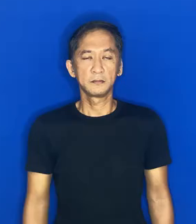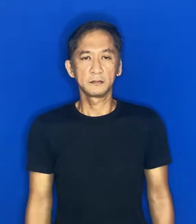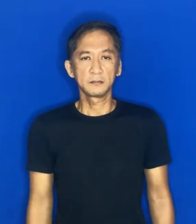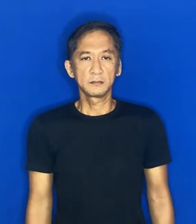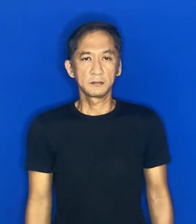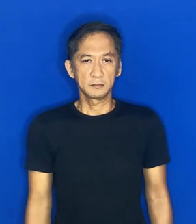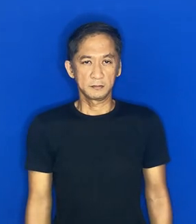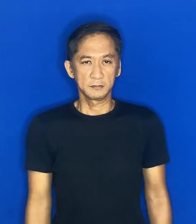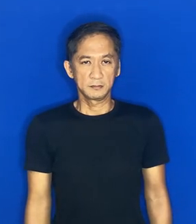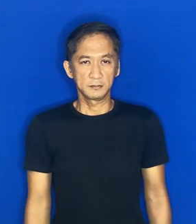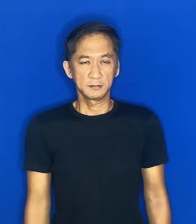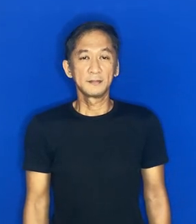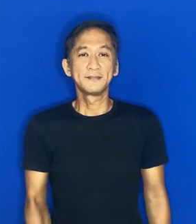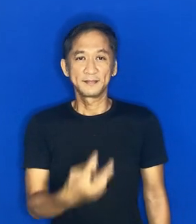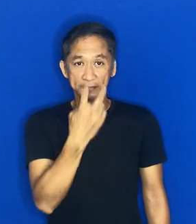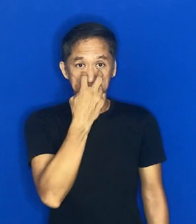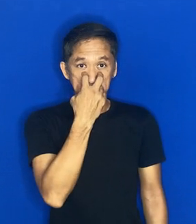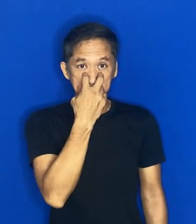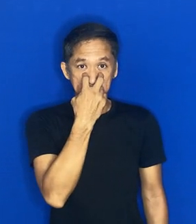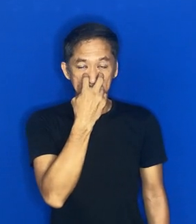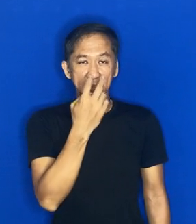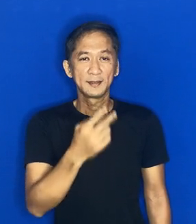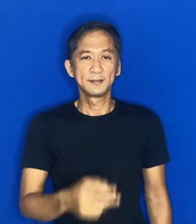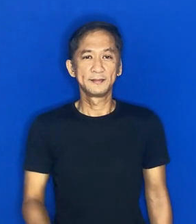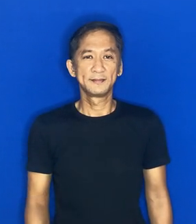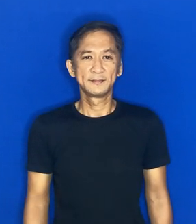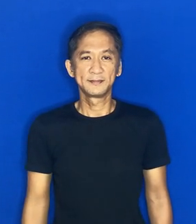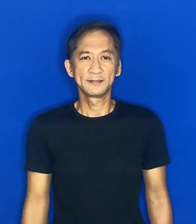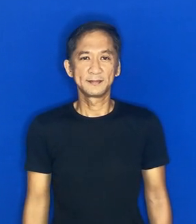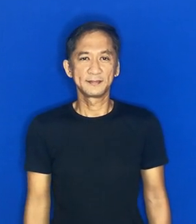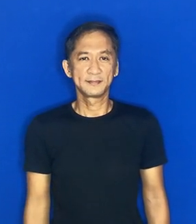blind